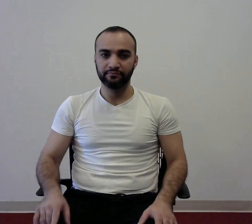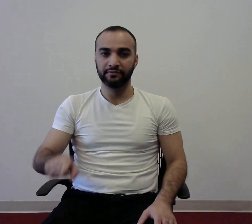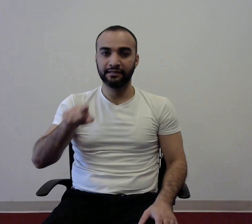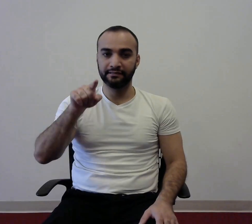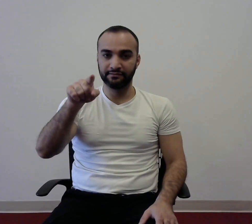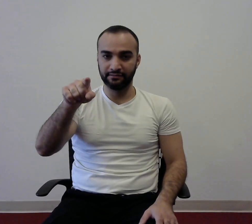sən